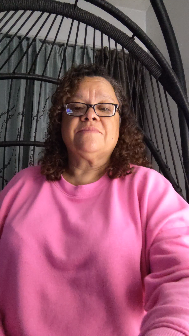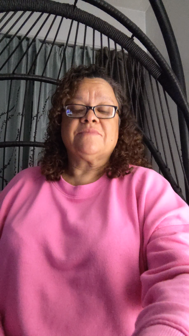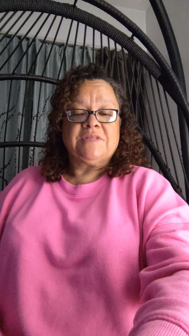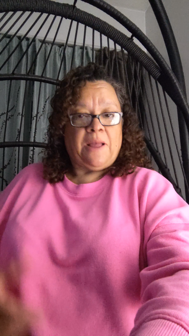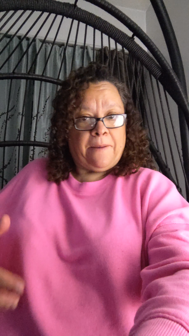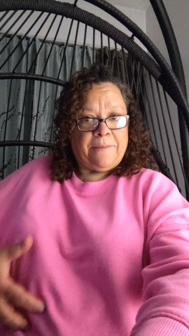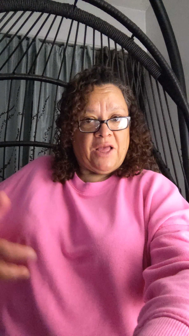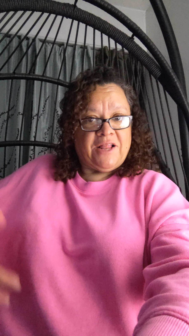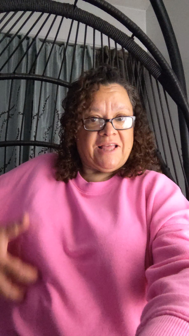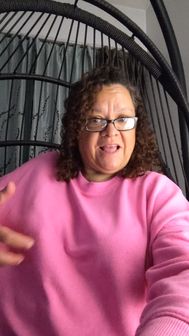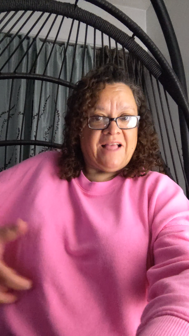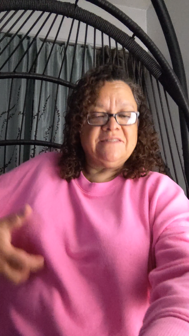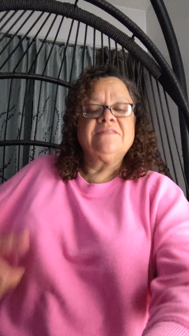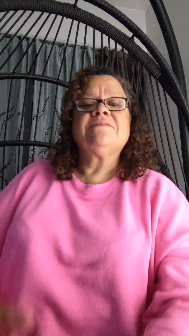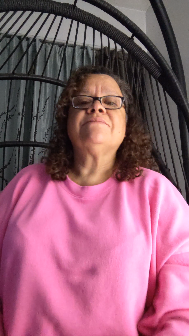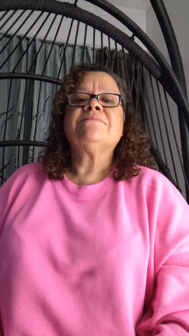monkey